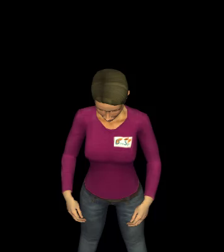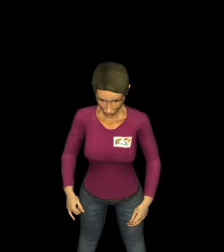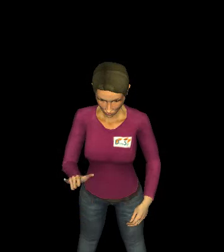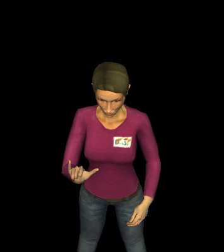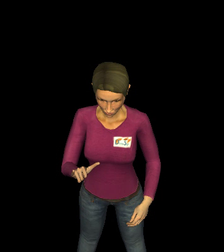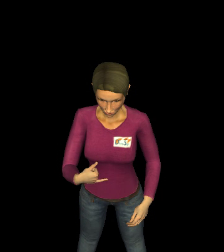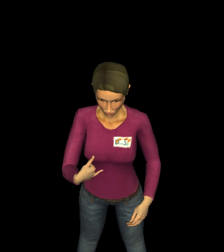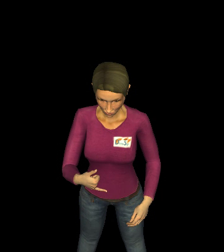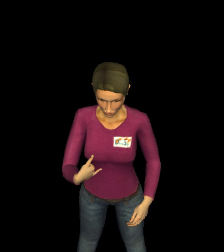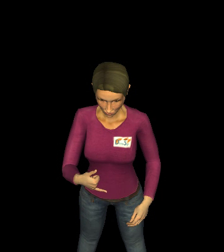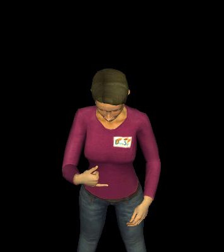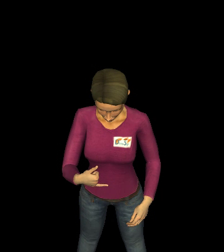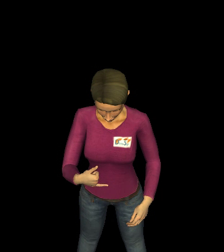الخميس